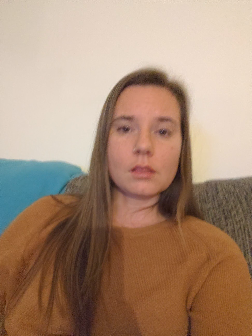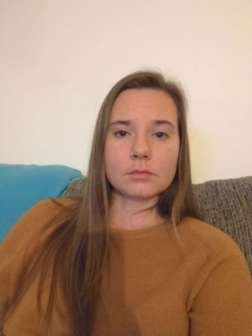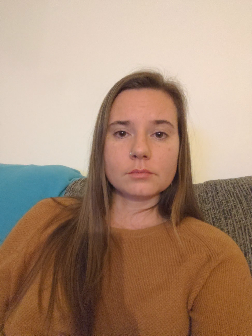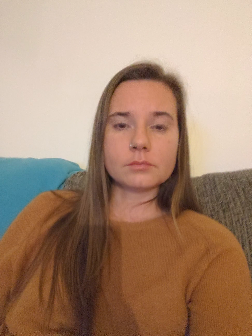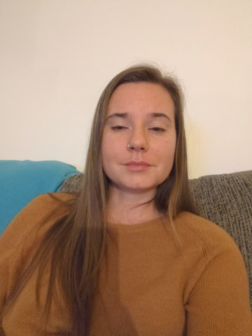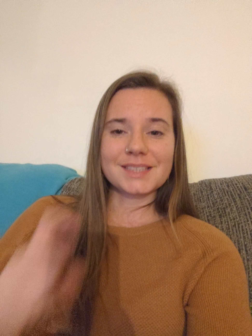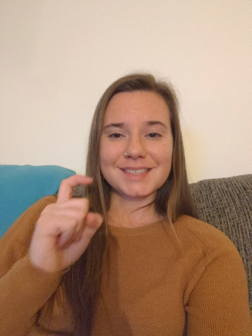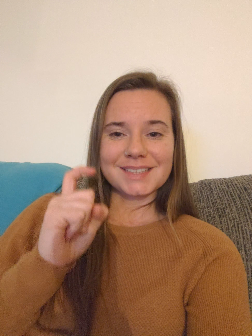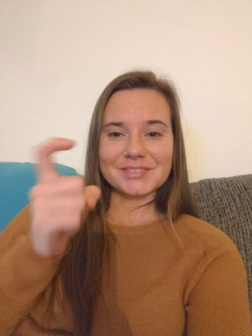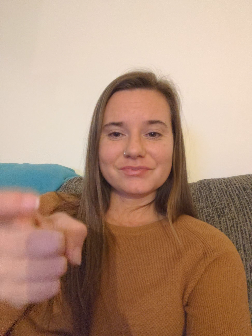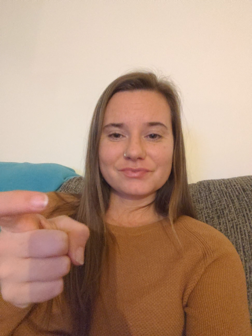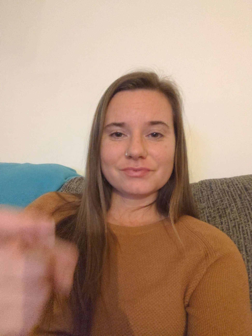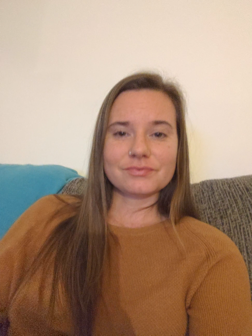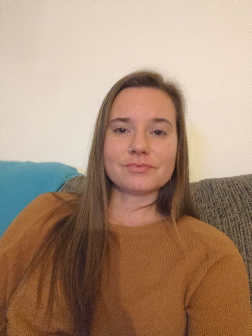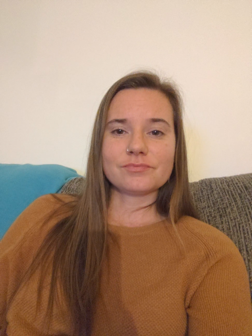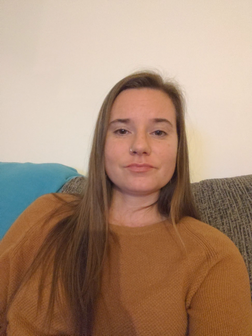gift